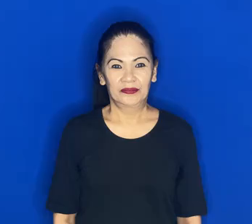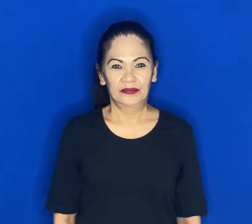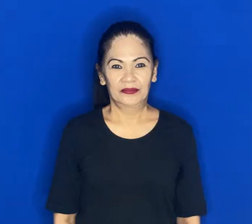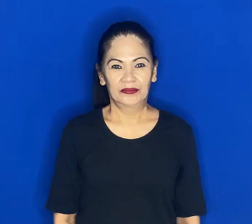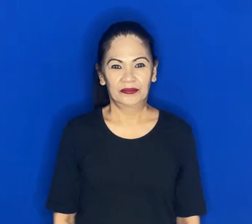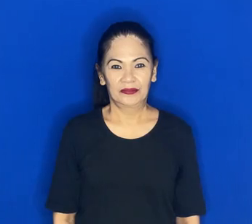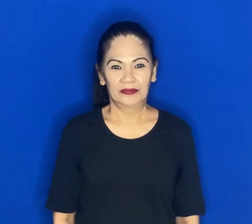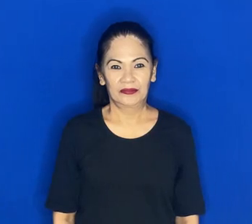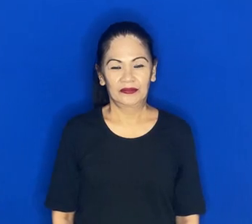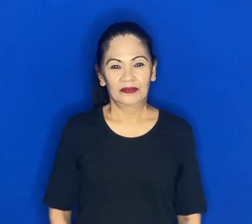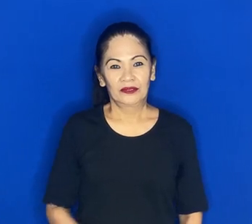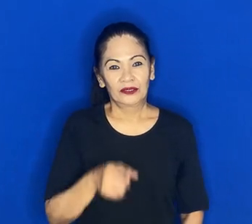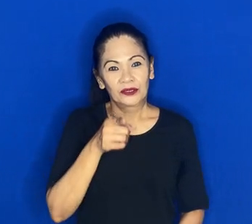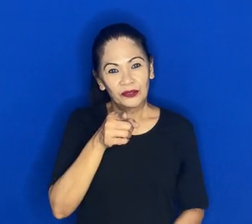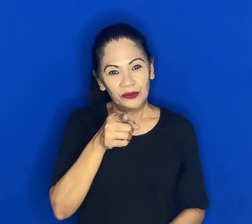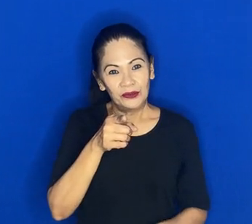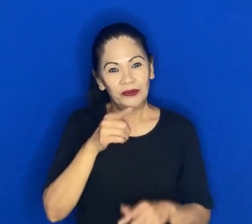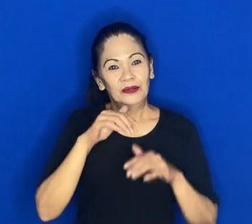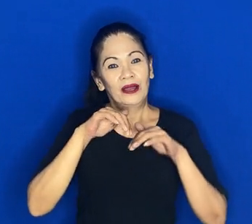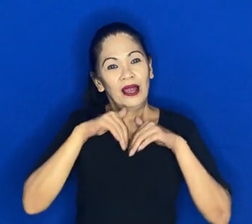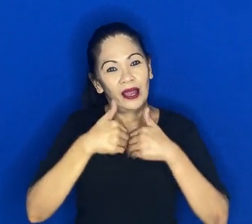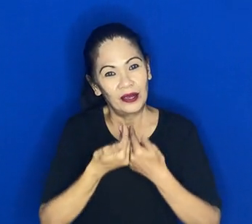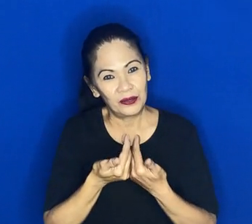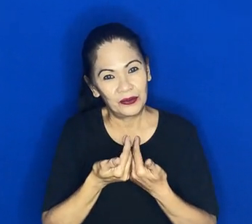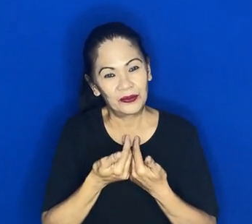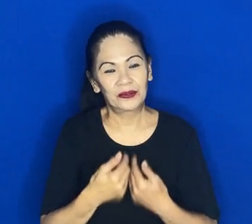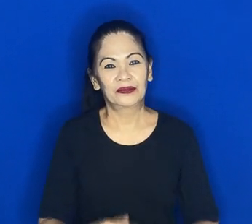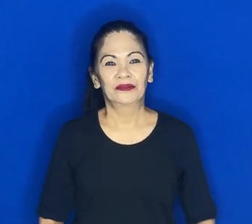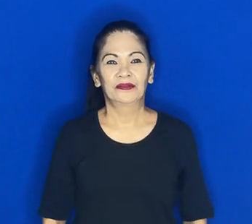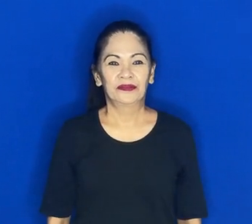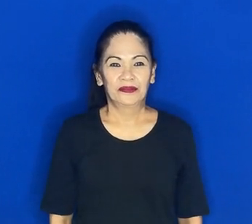how are you